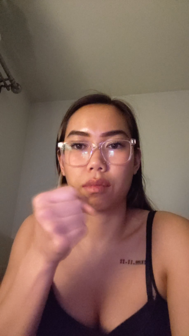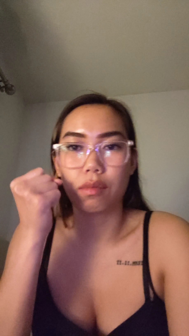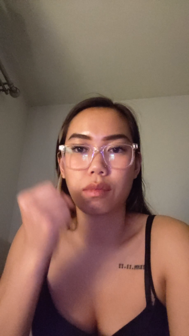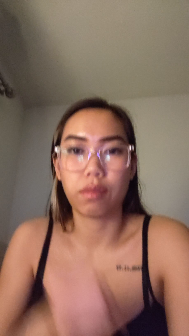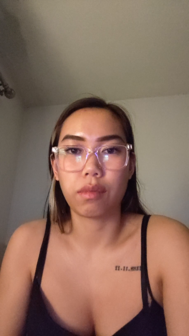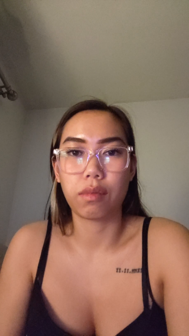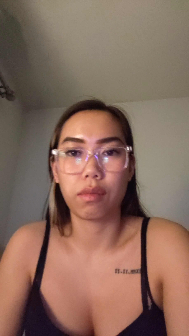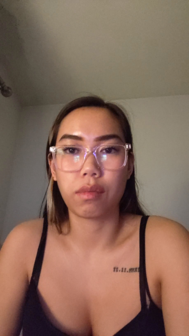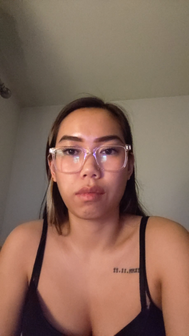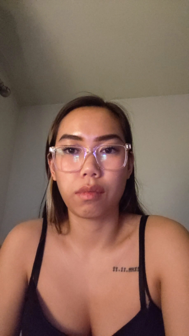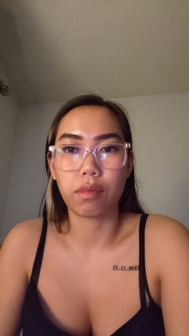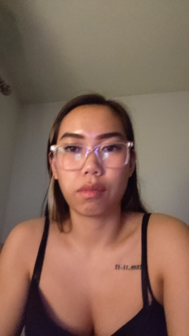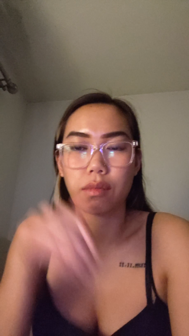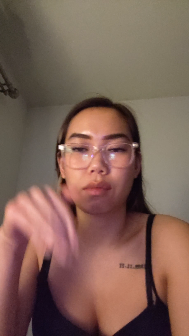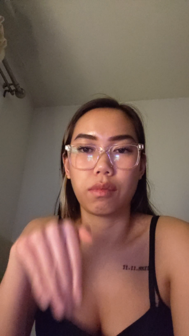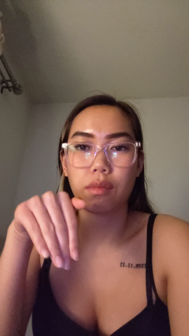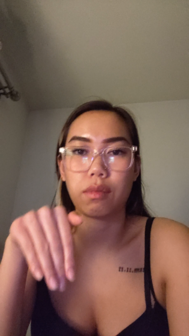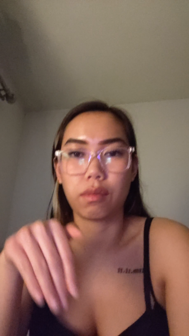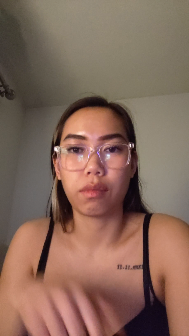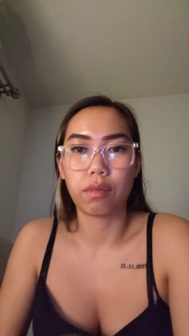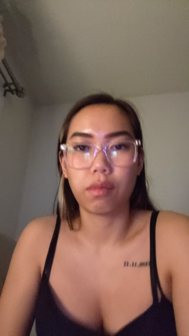night night